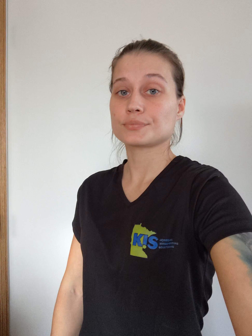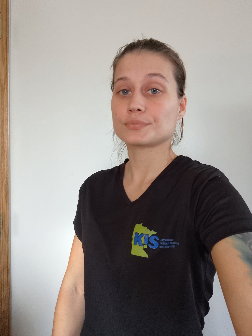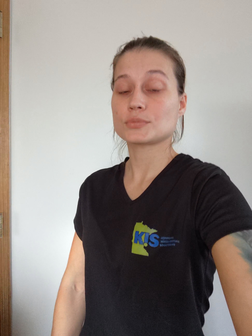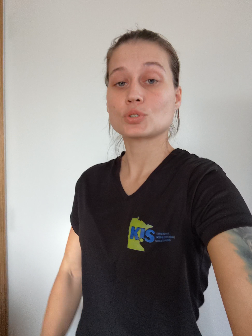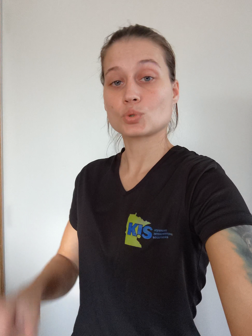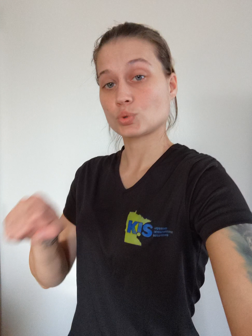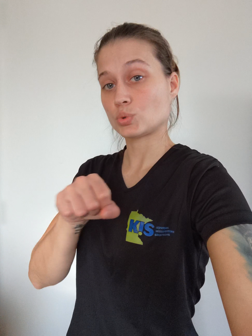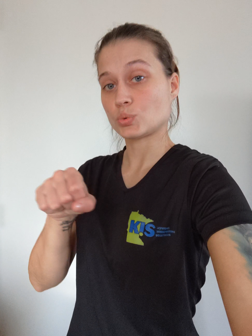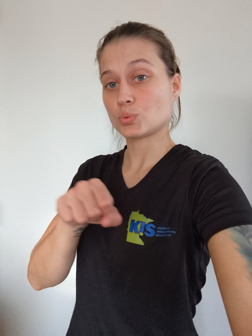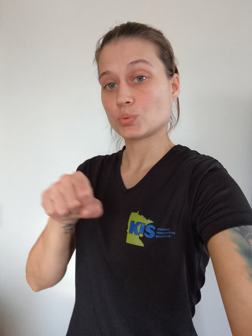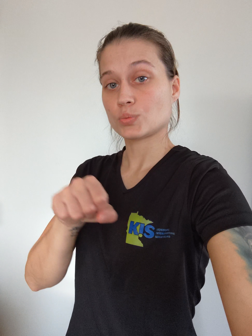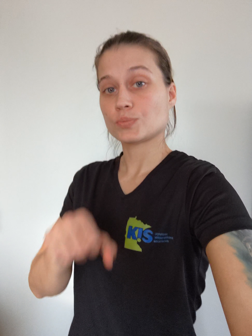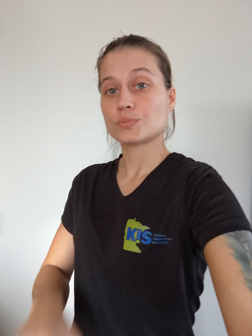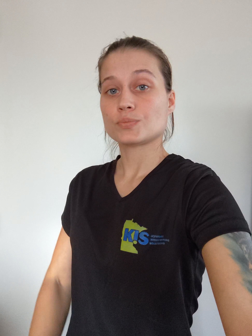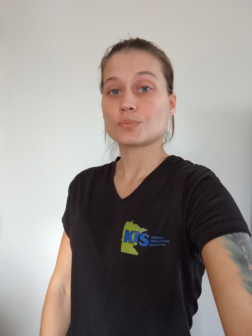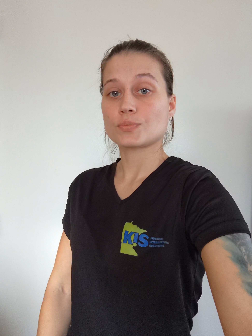shoe